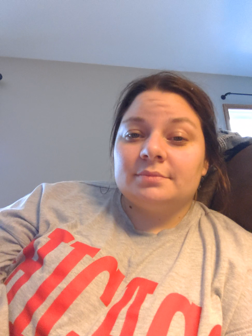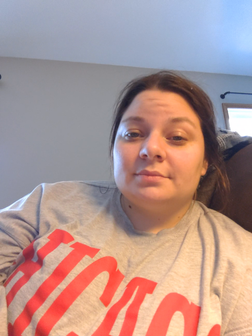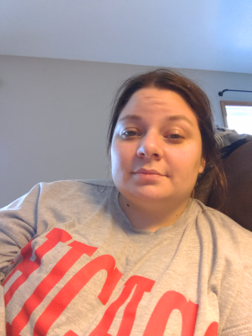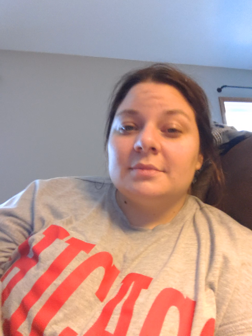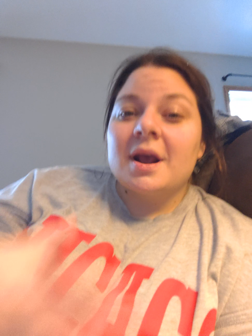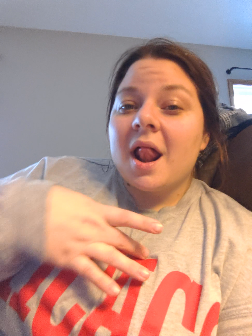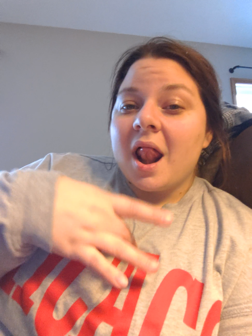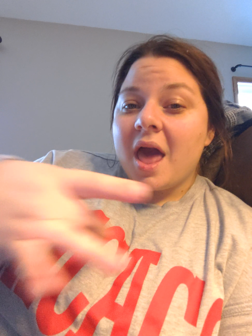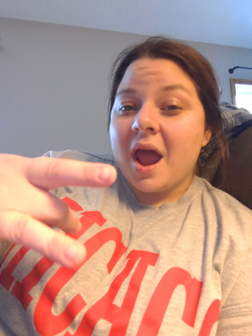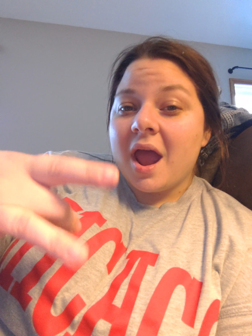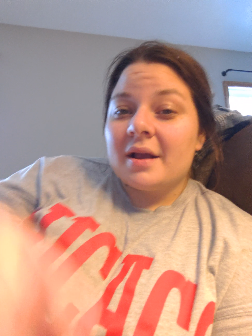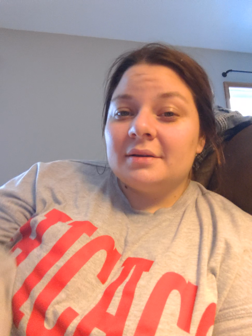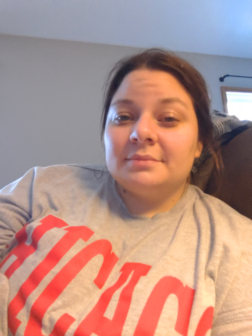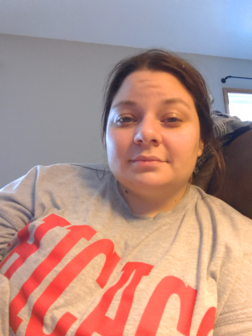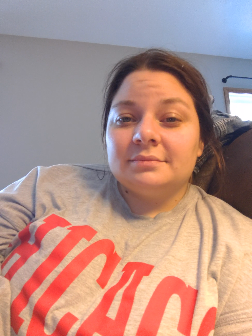like